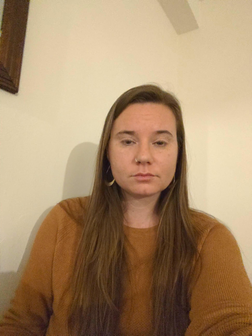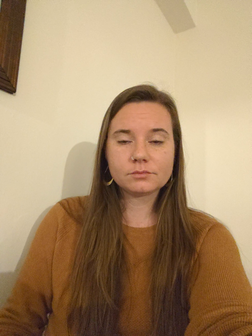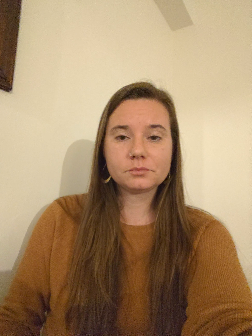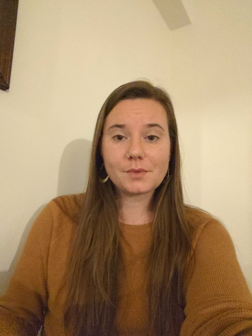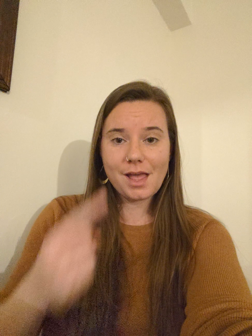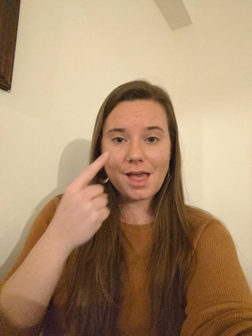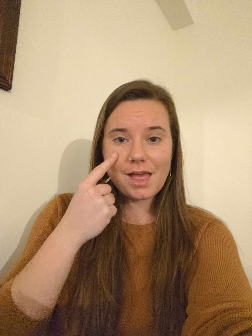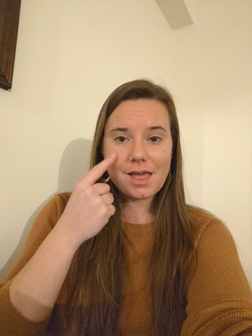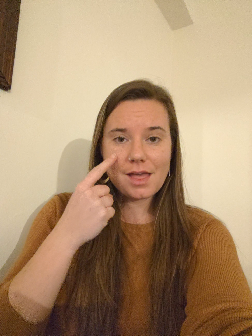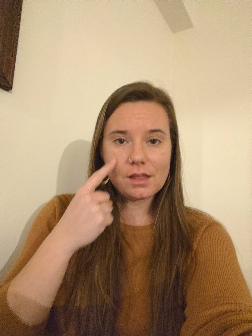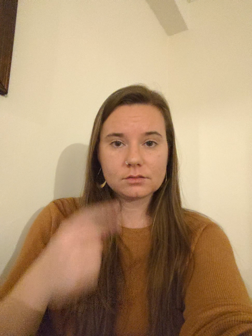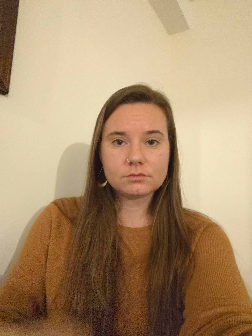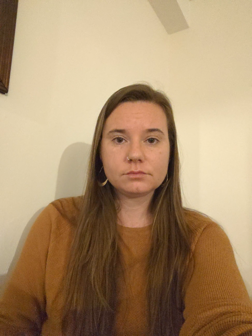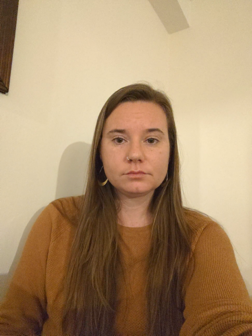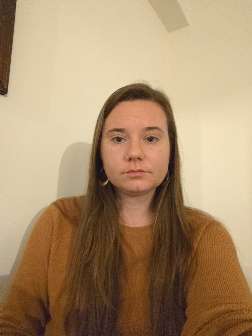eye